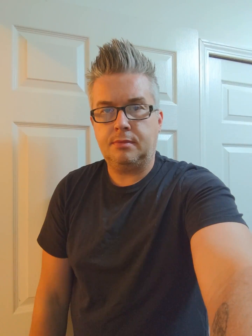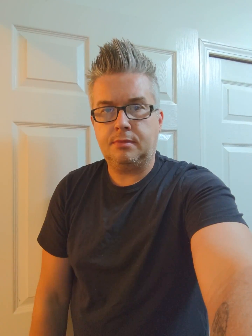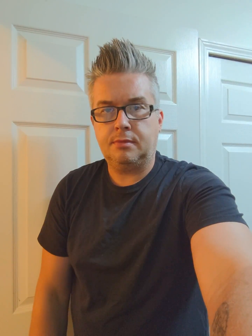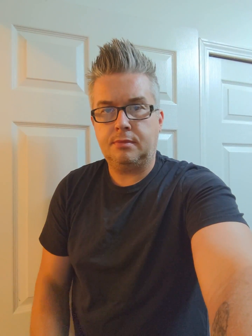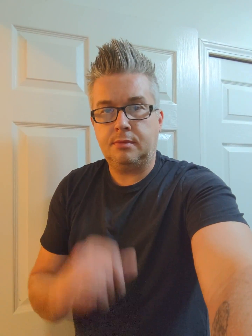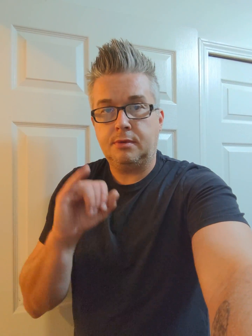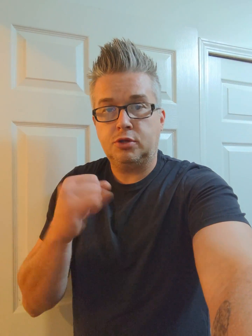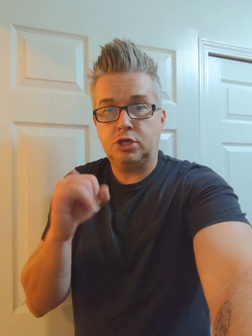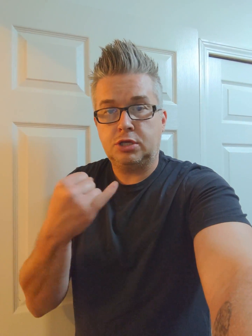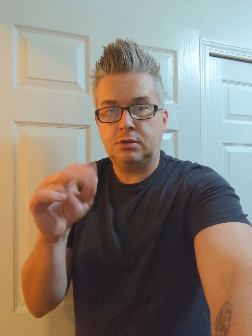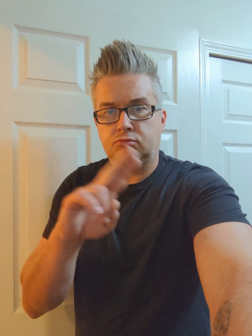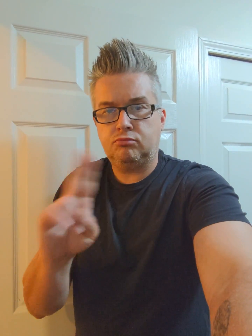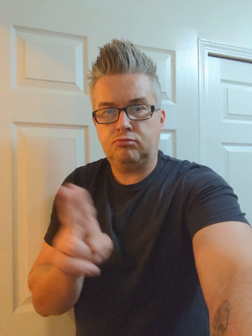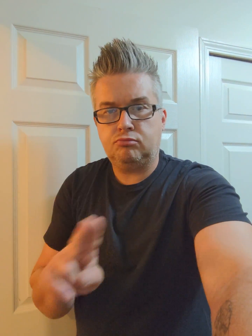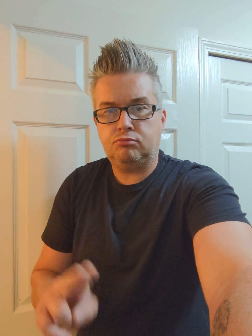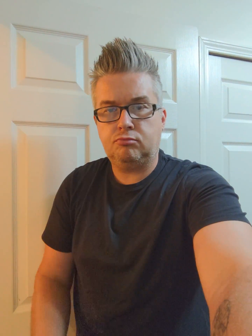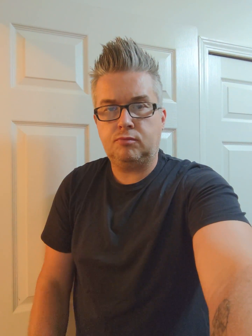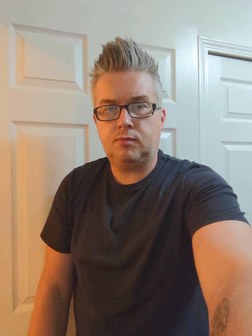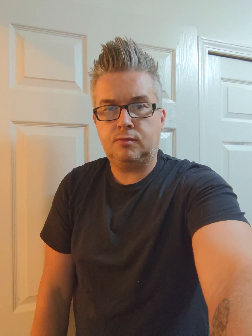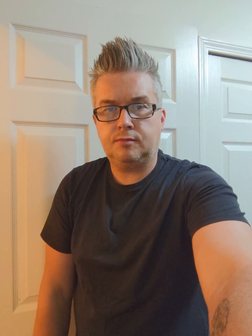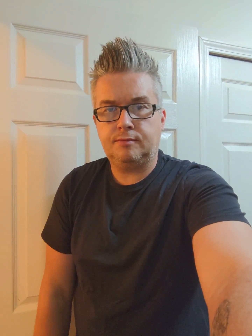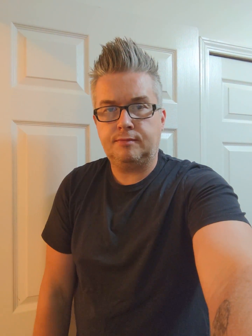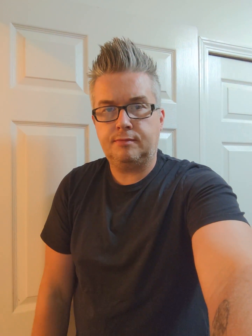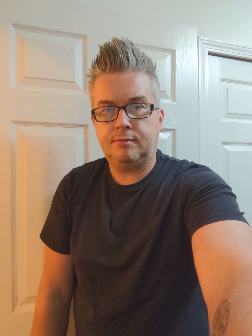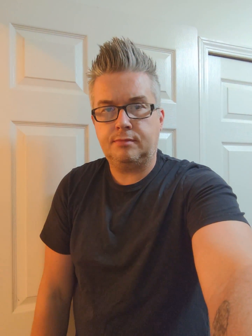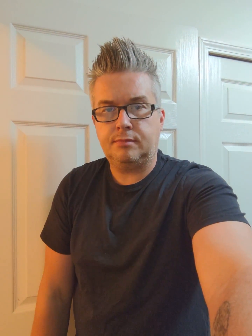jelly